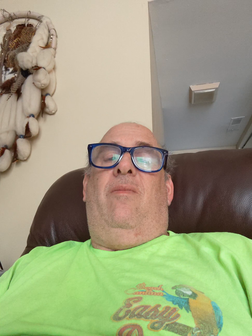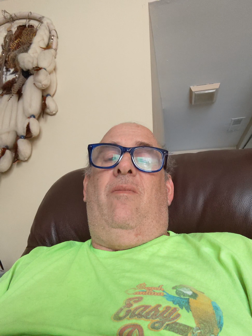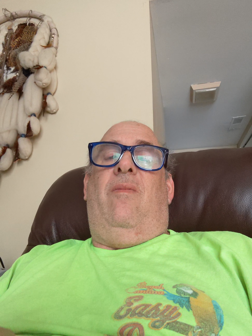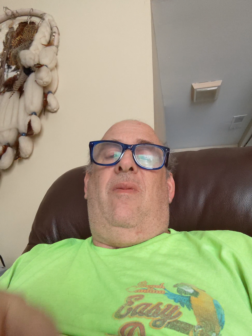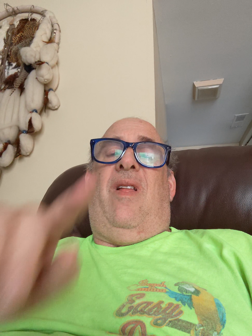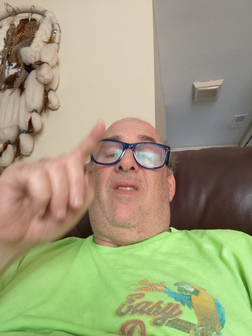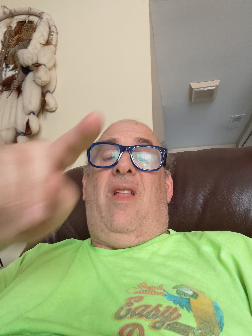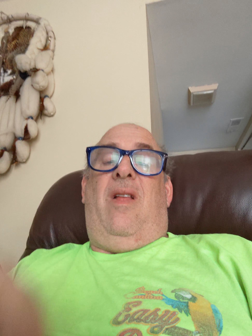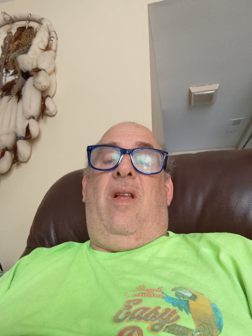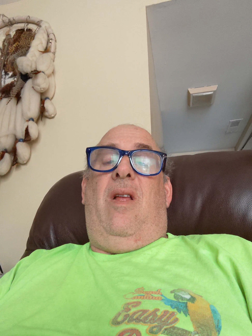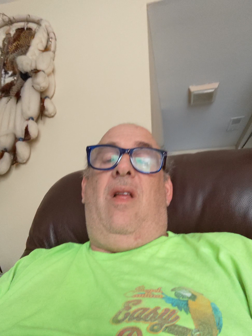there